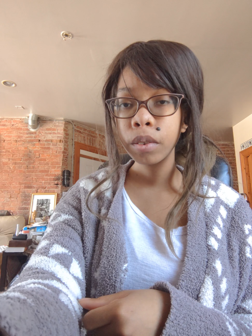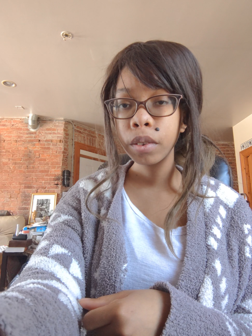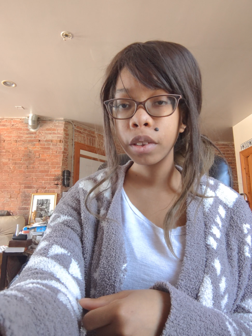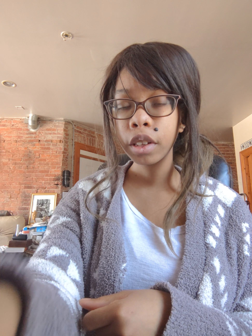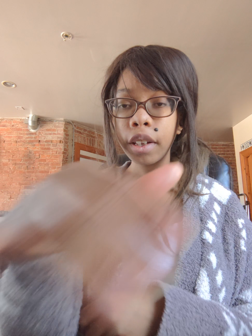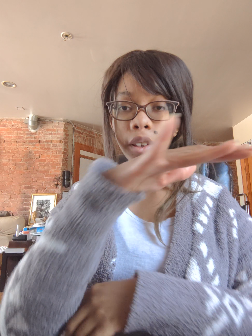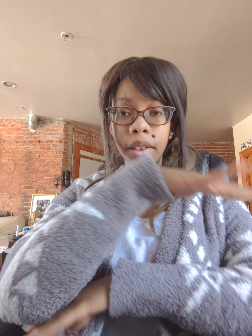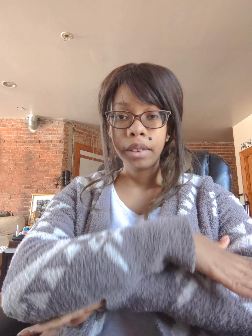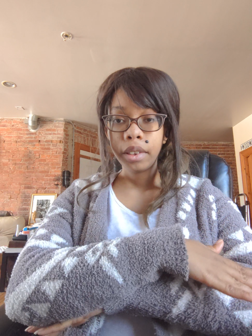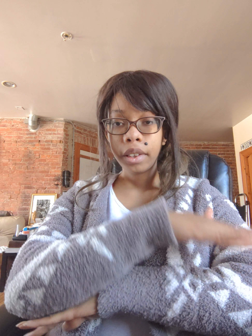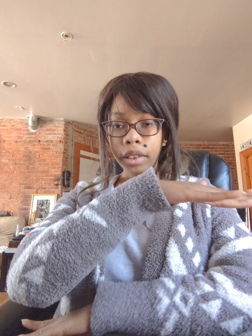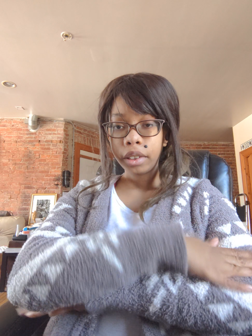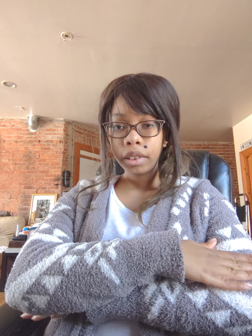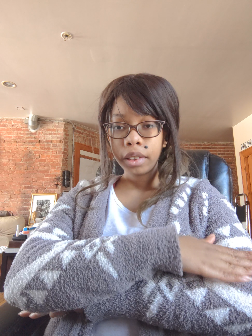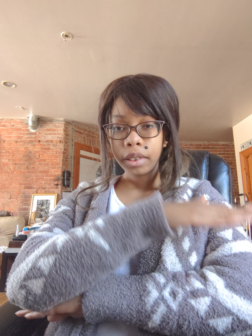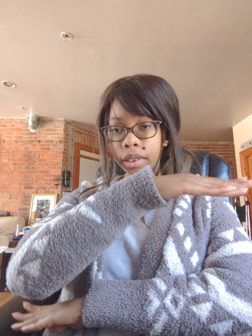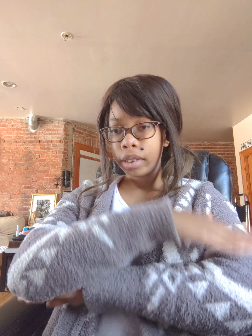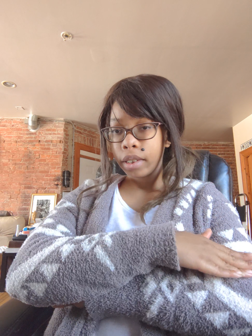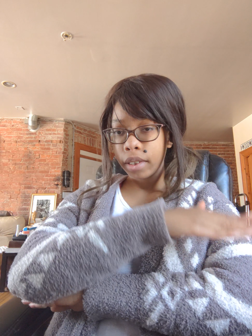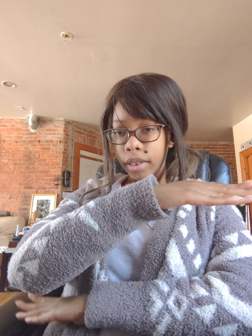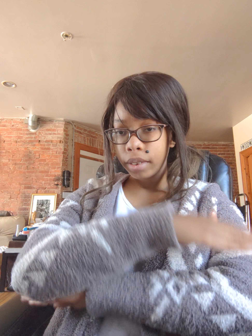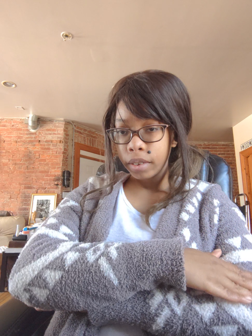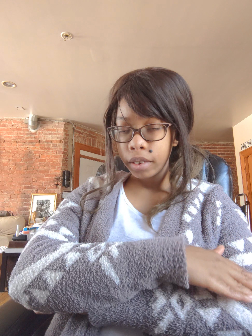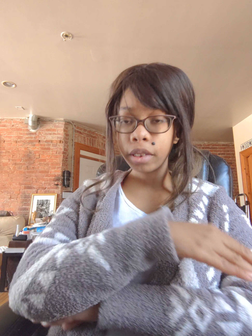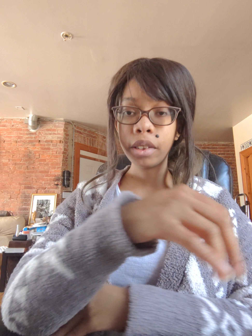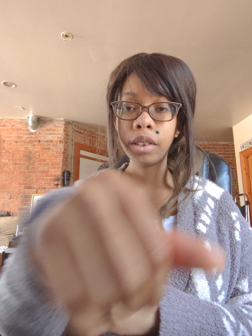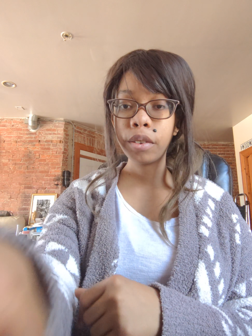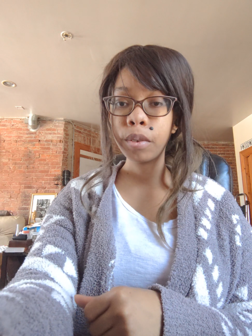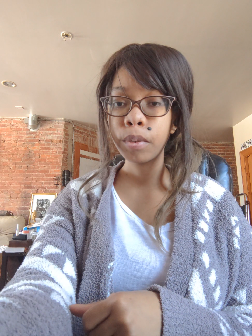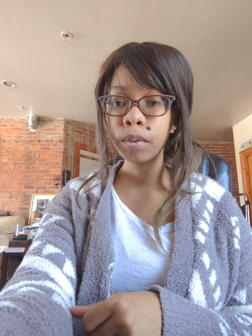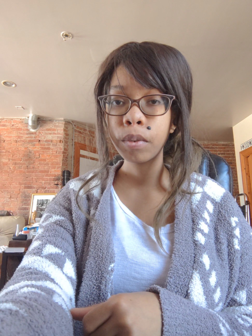table